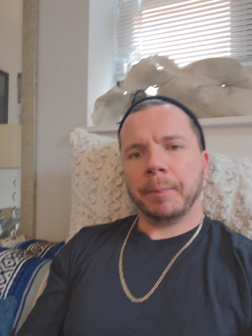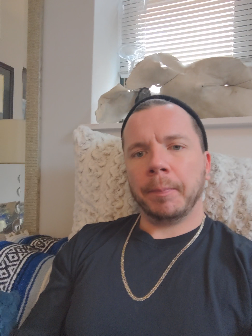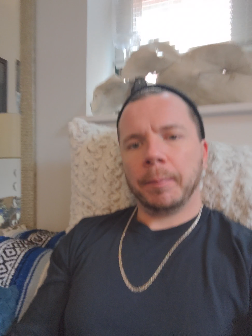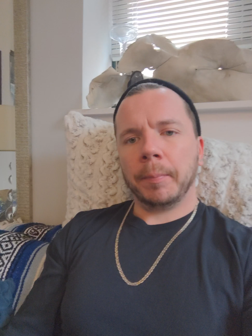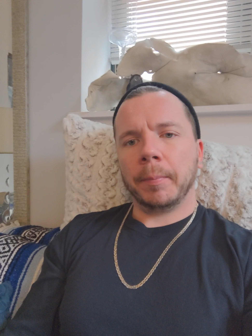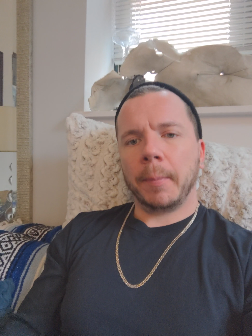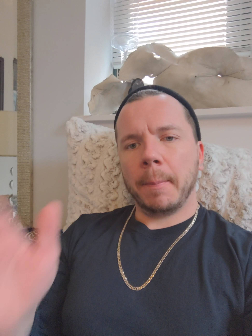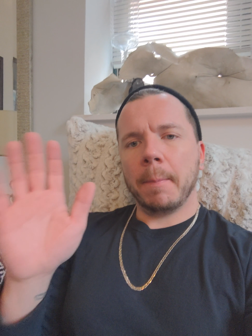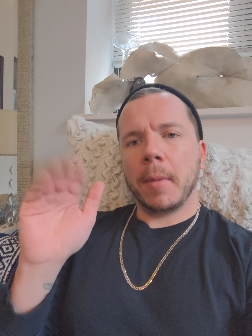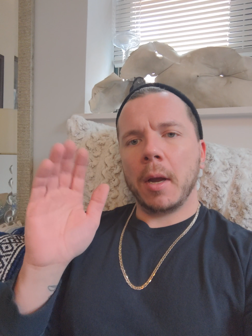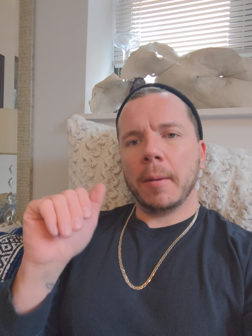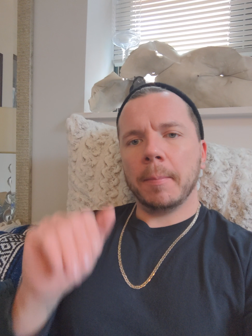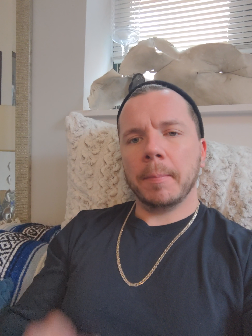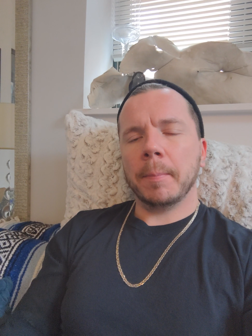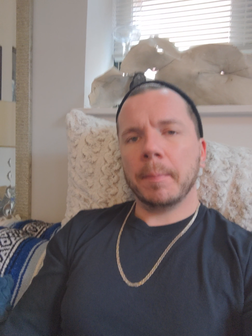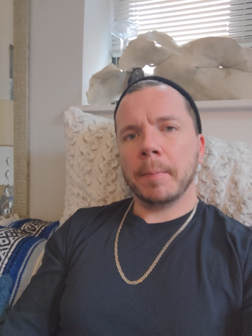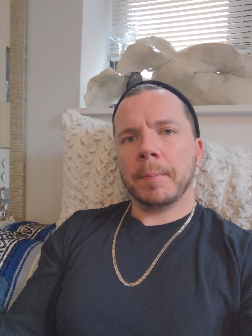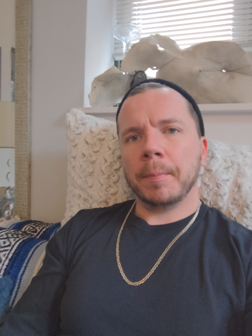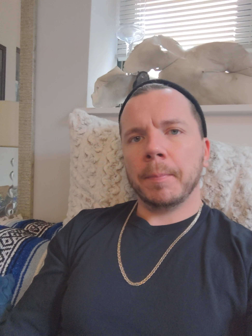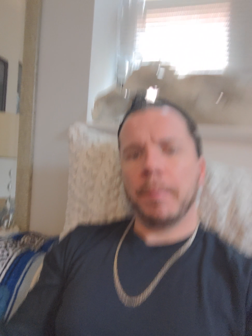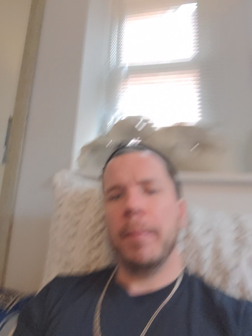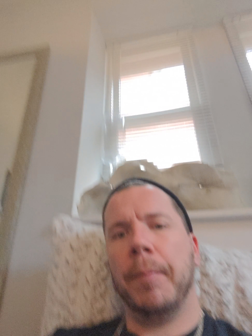bye